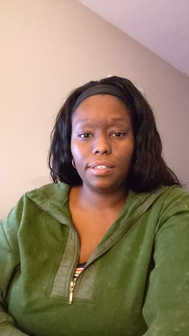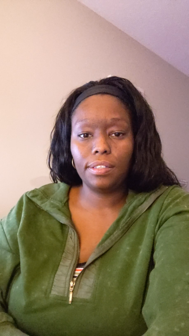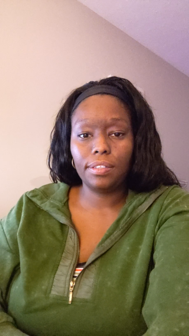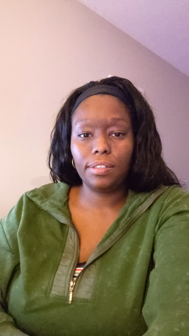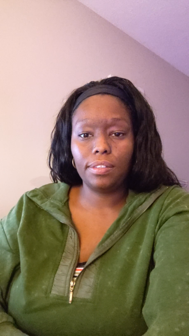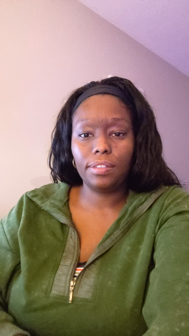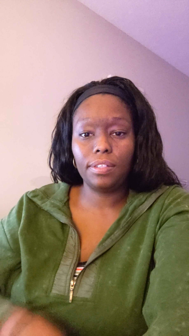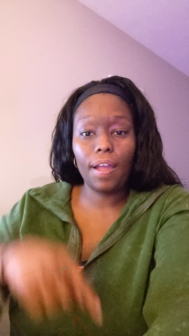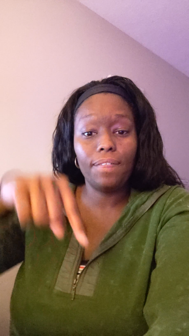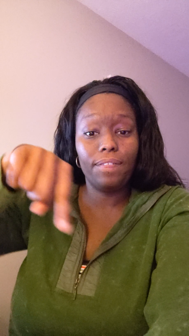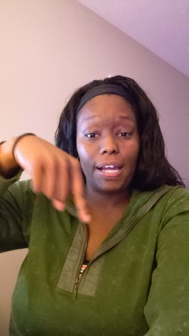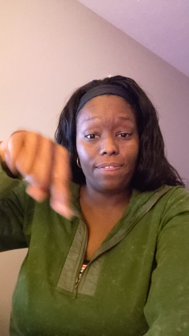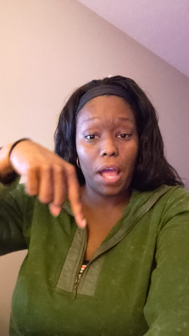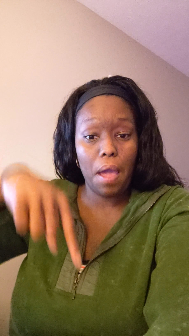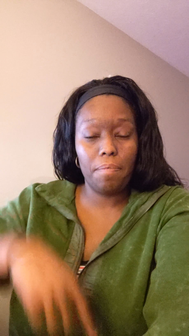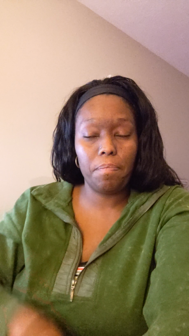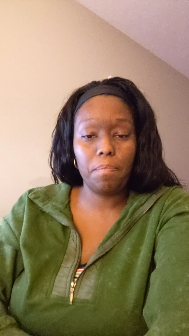flip-flop